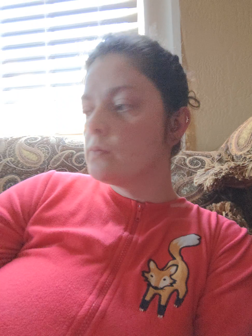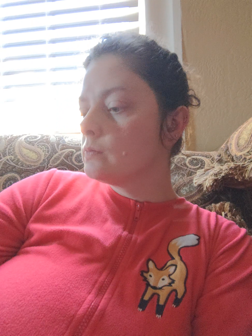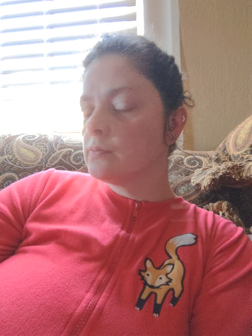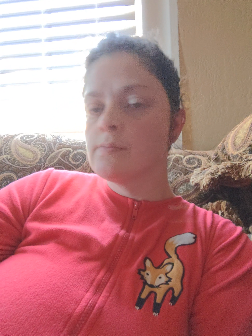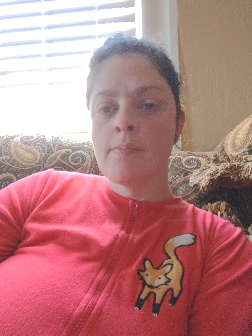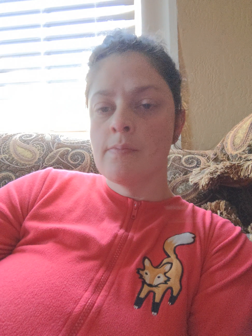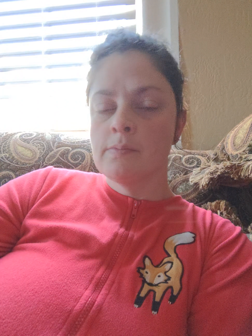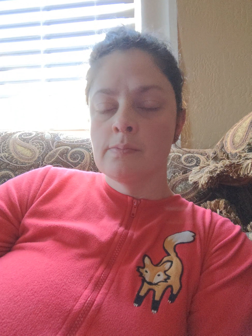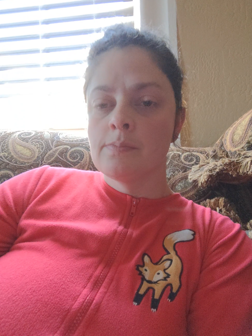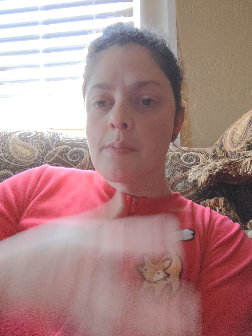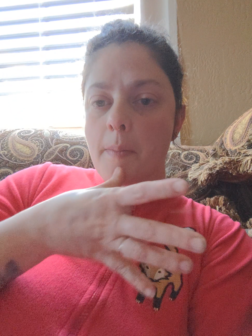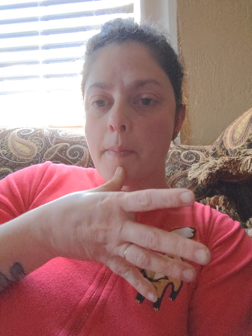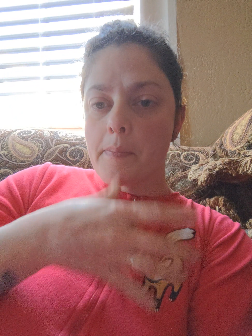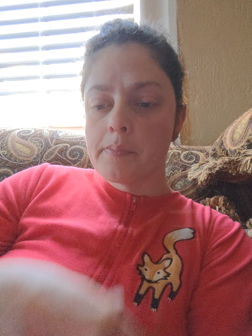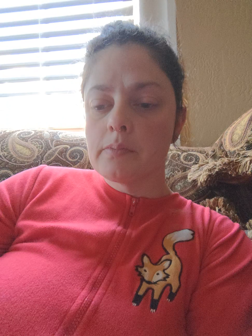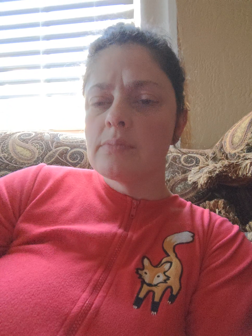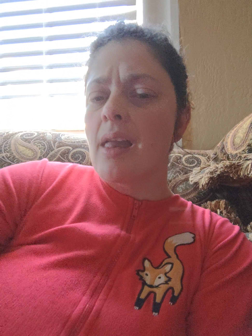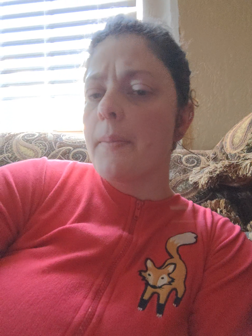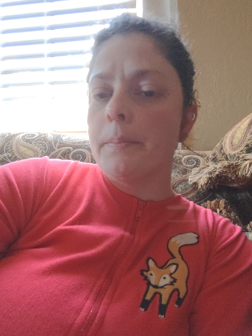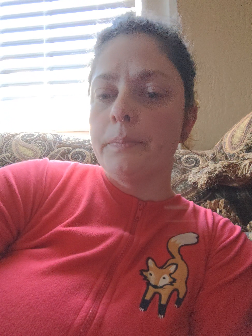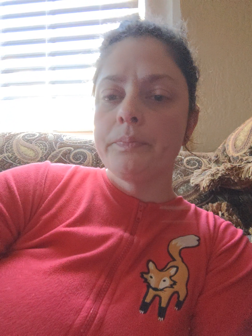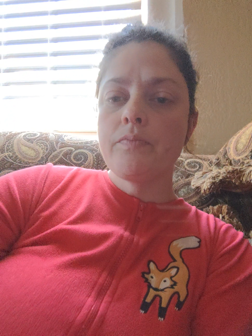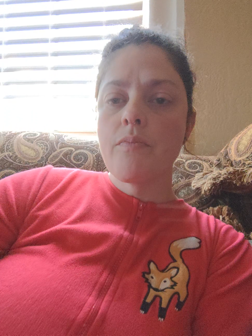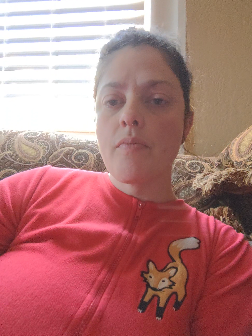mom